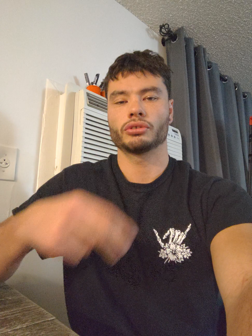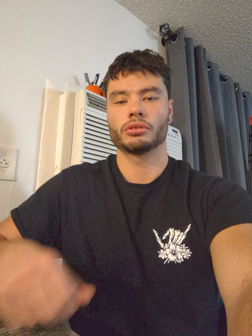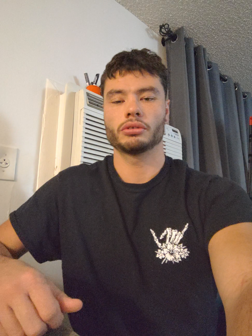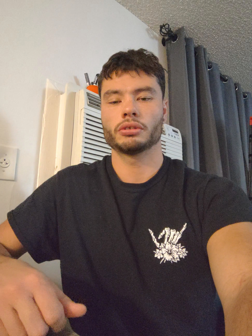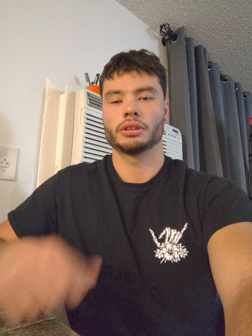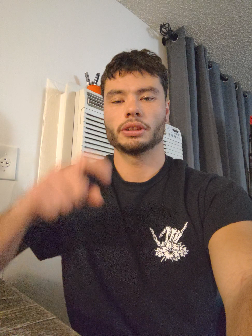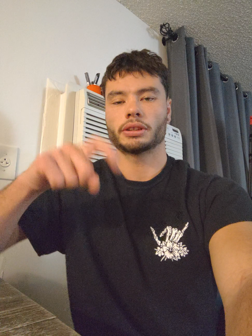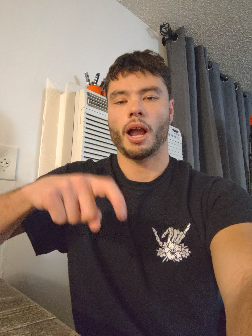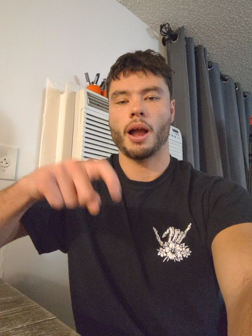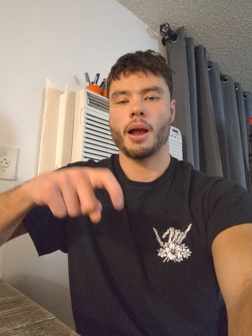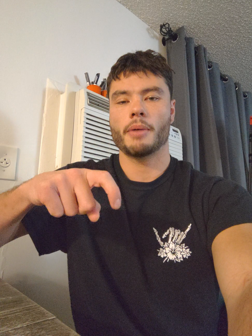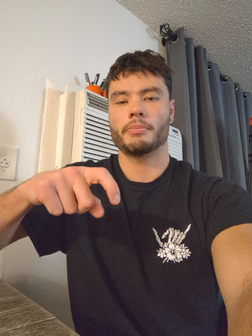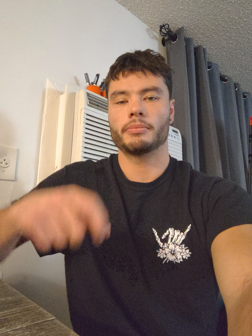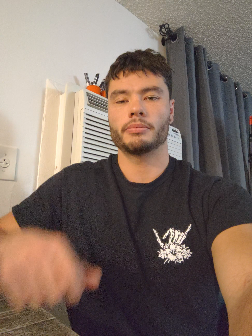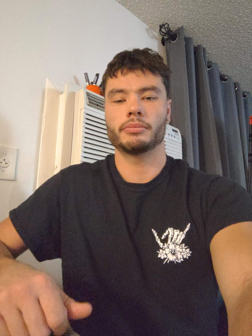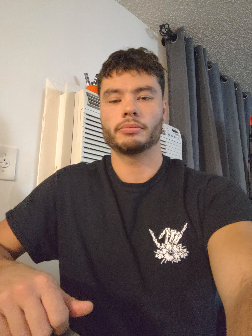time